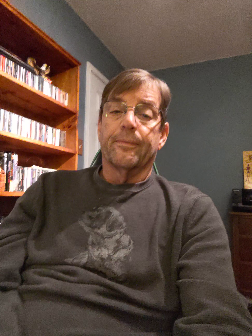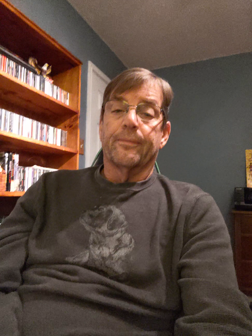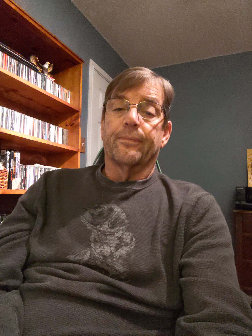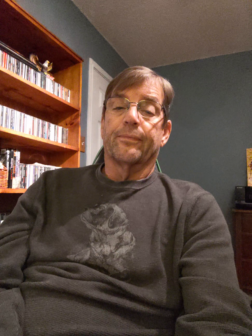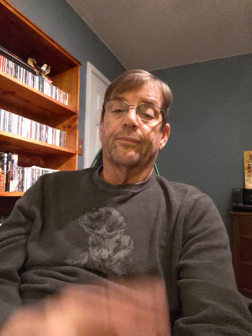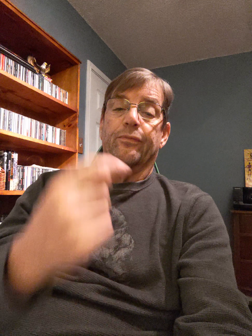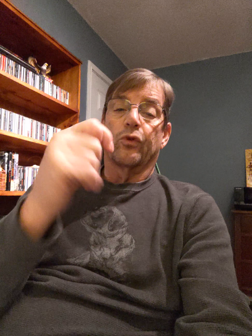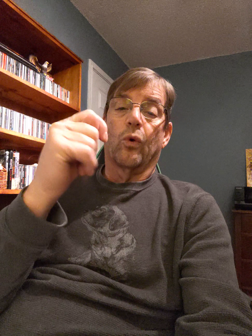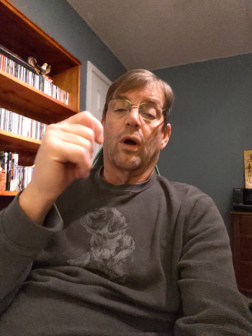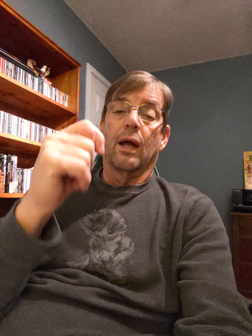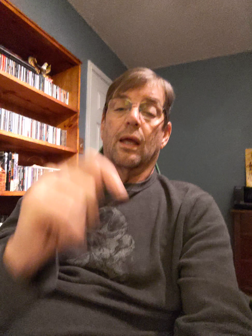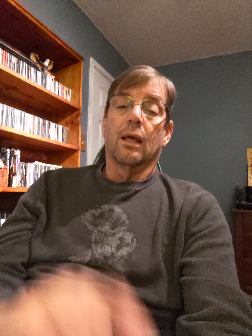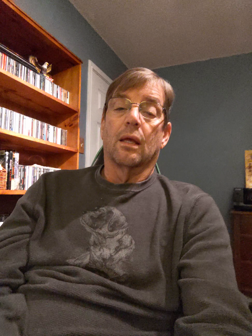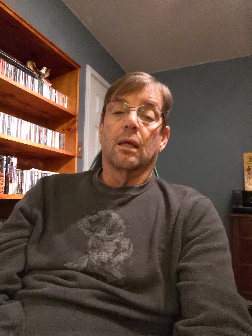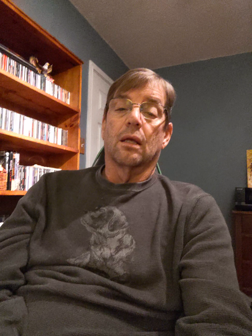toy